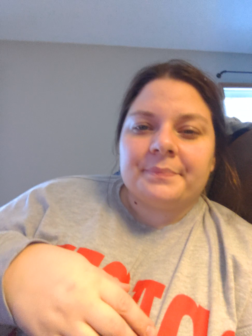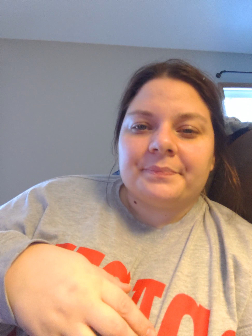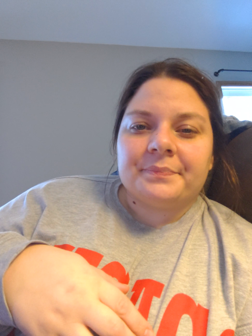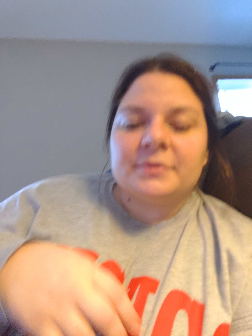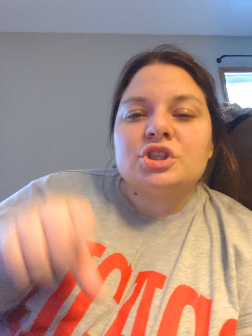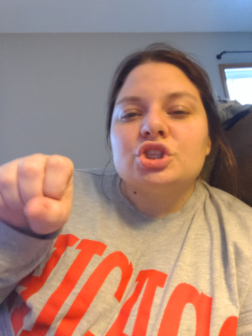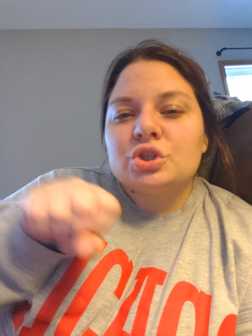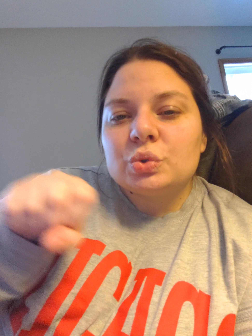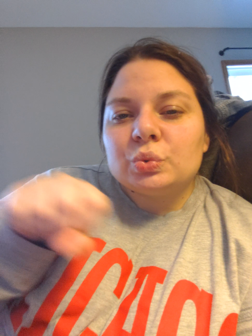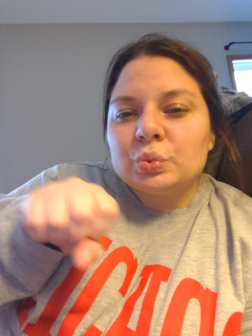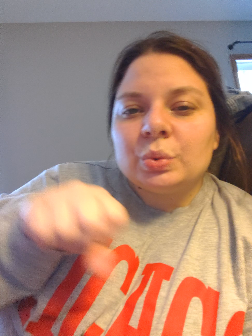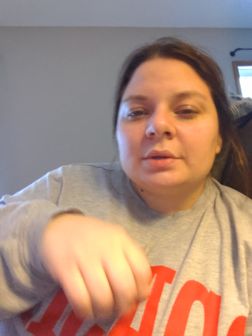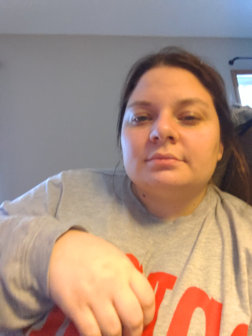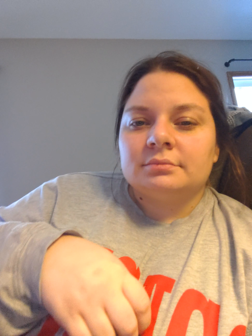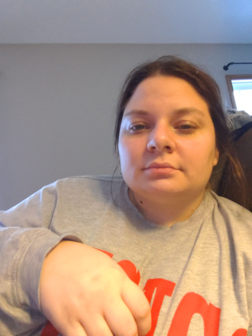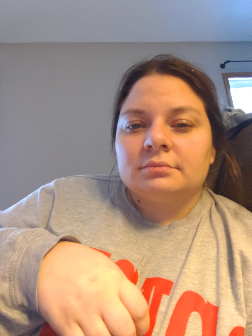shoe